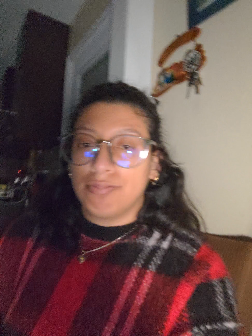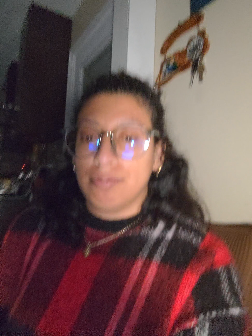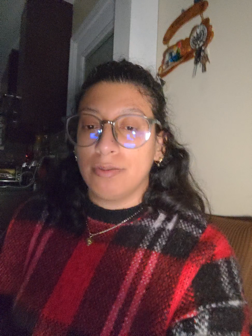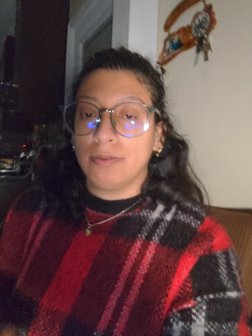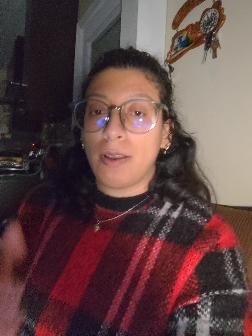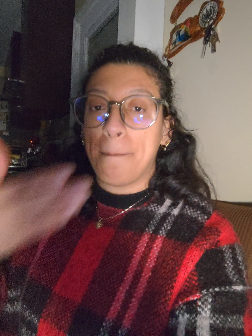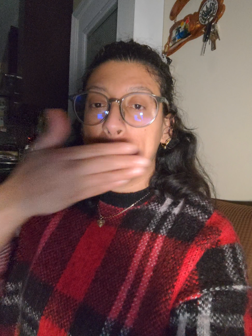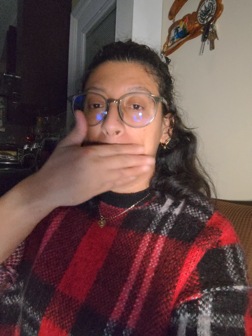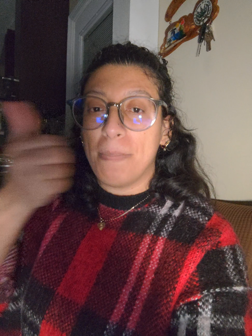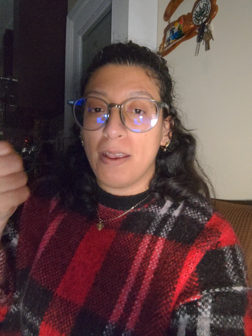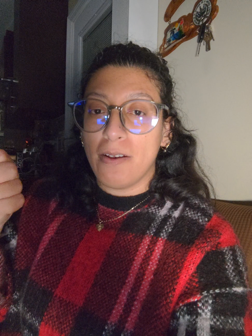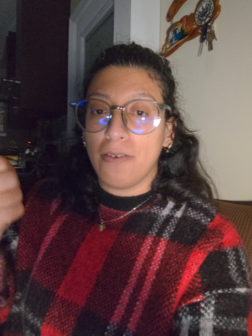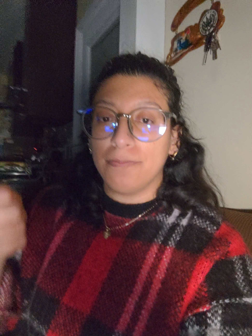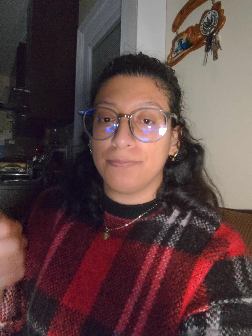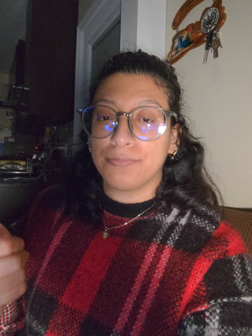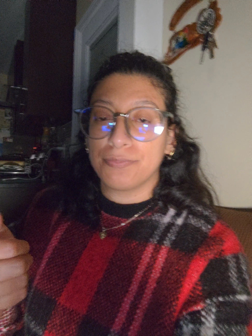better